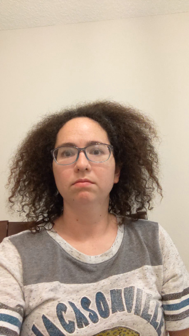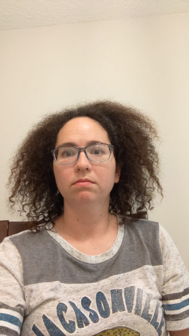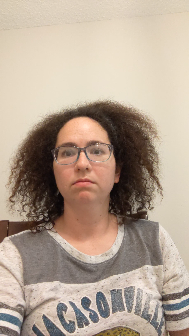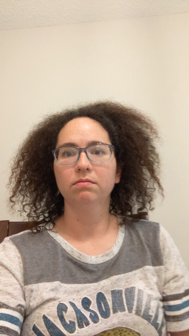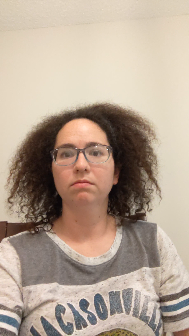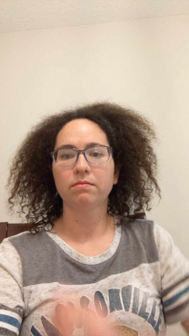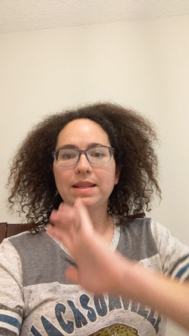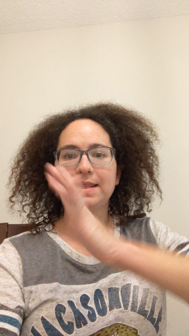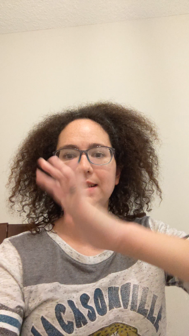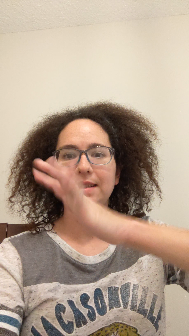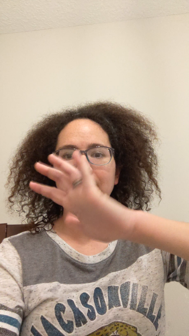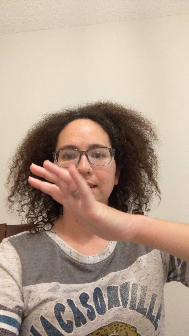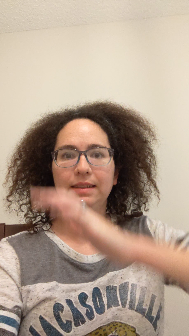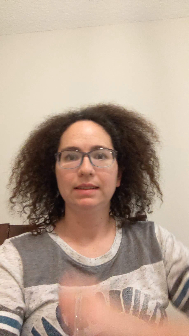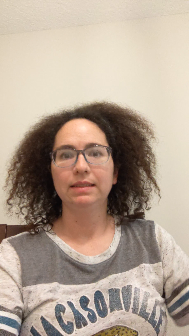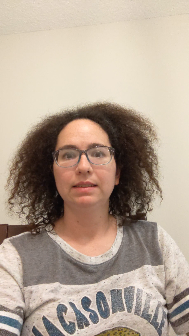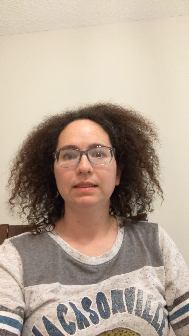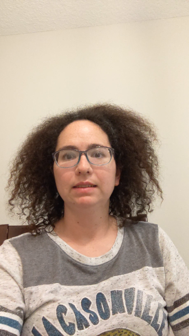cheese